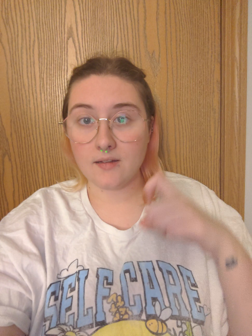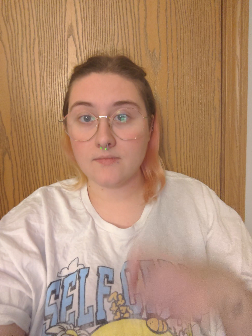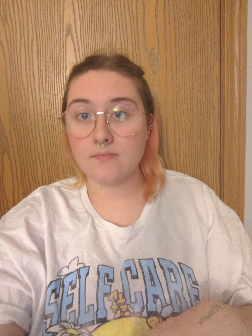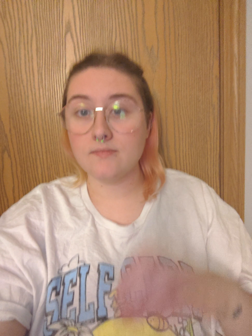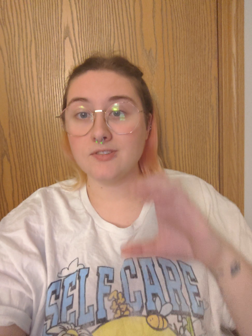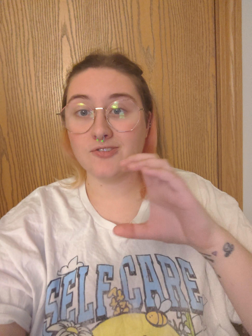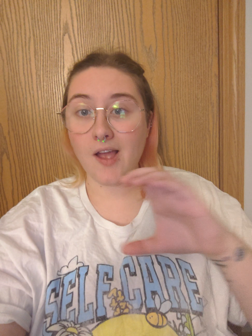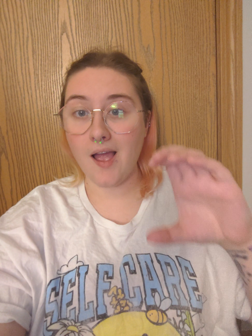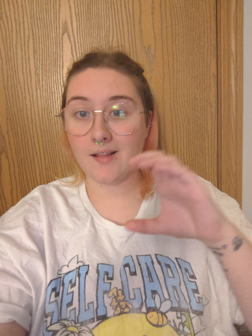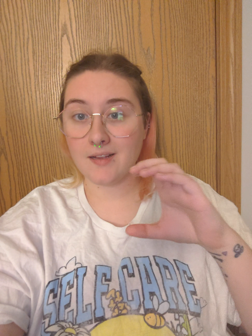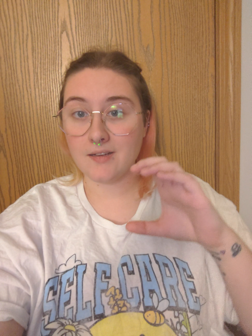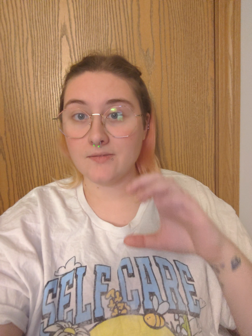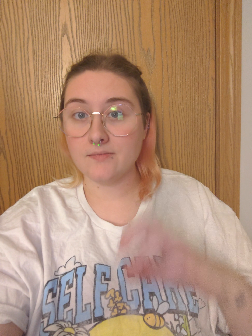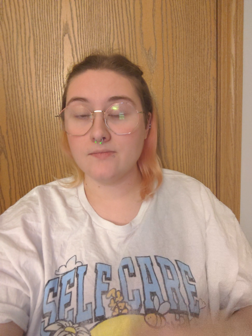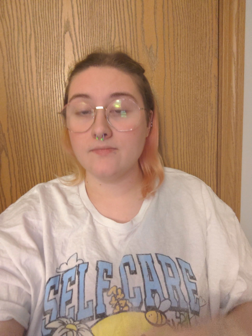chocolate